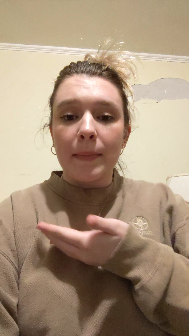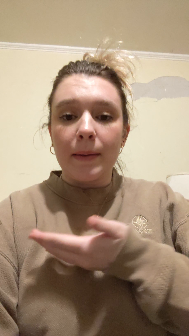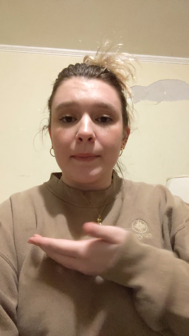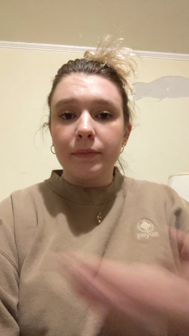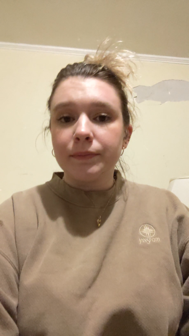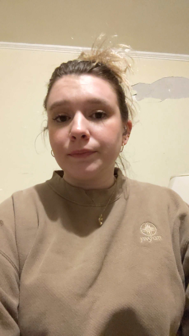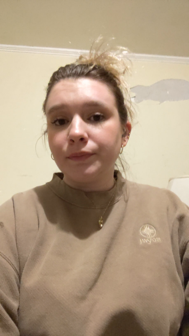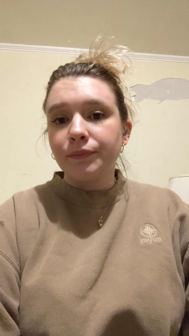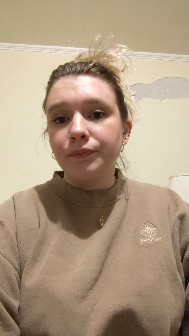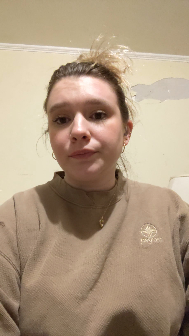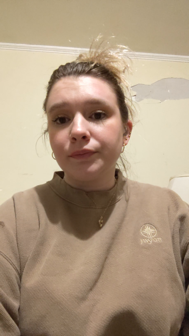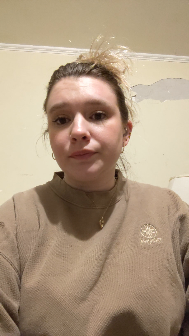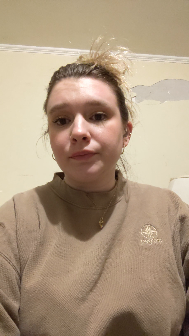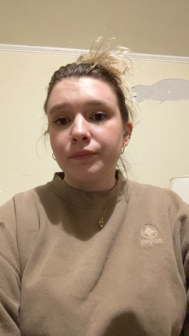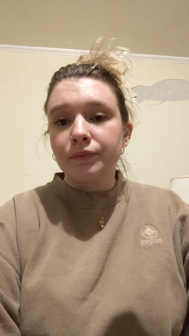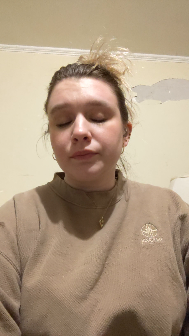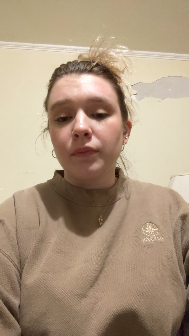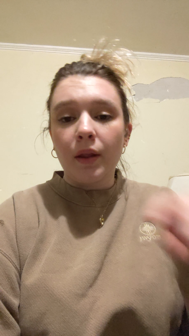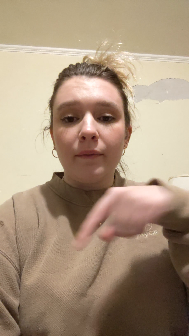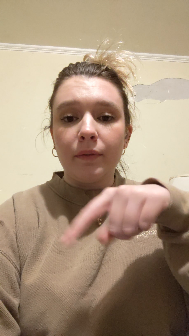flip-flop